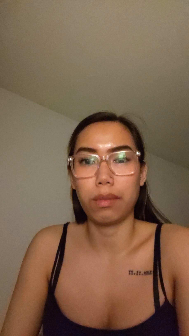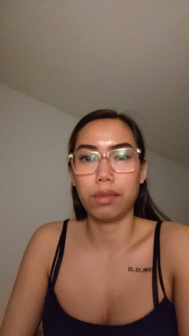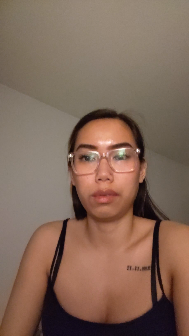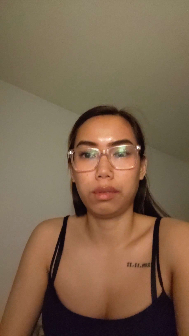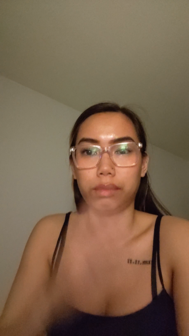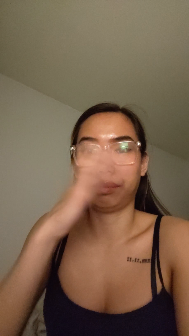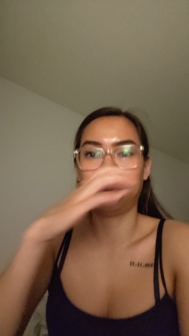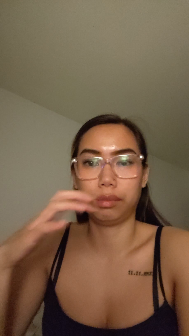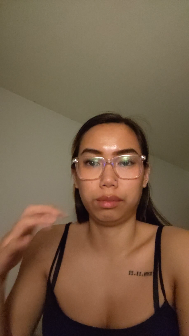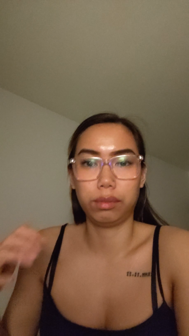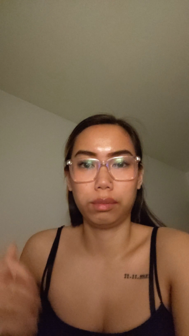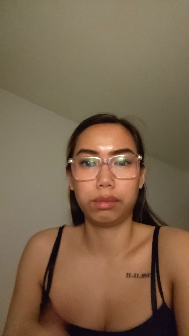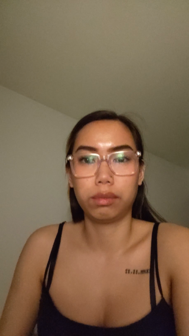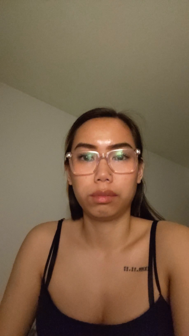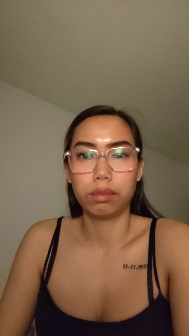grapes